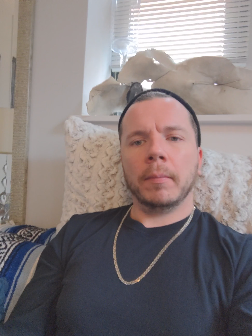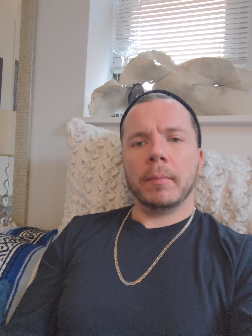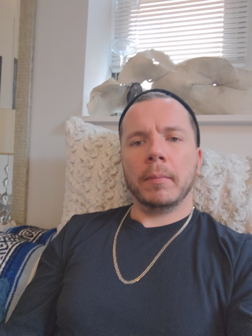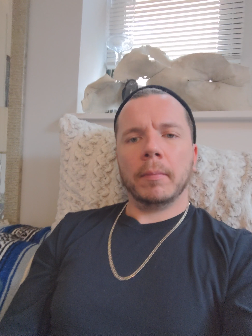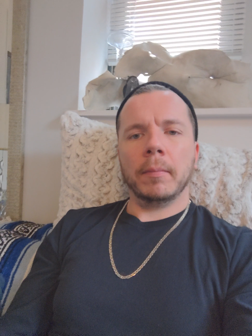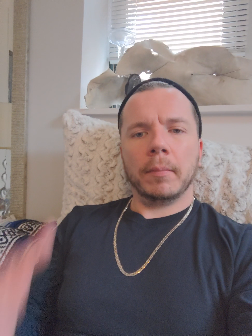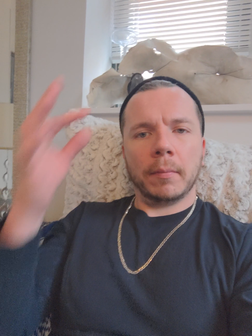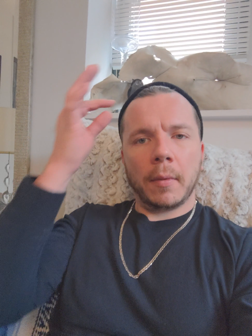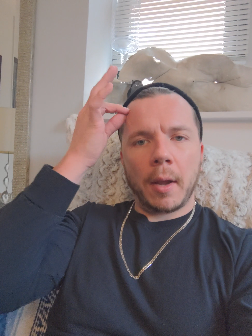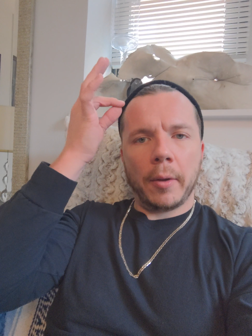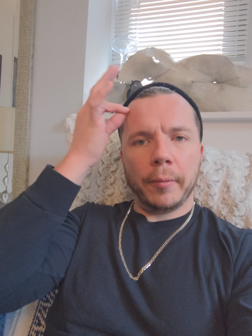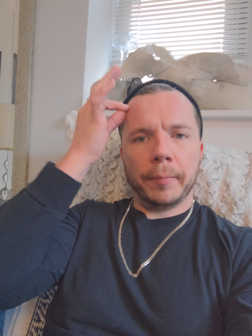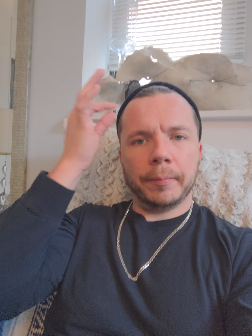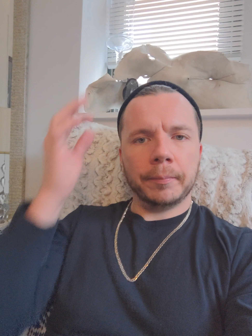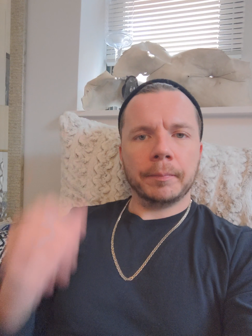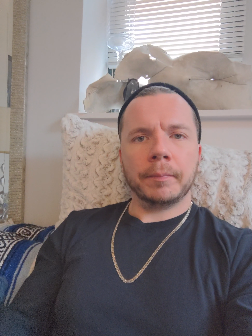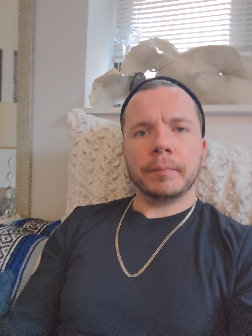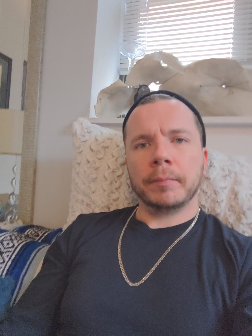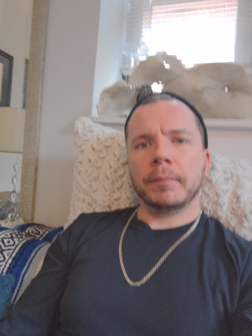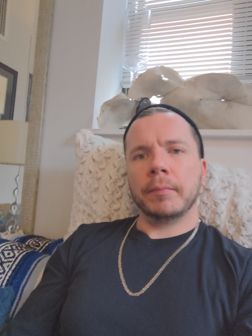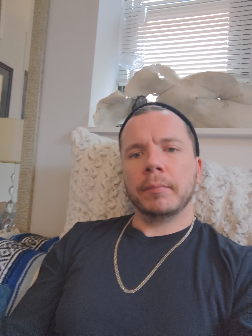hair